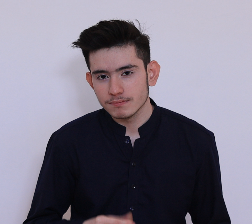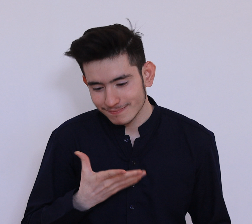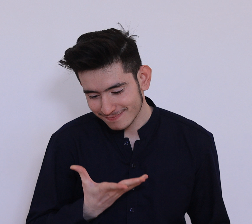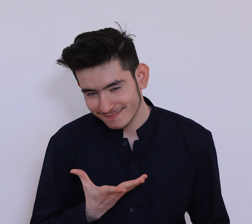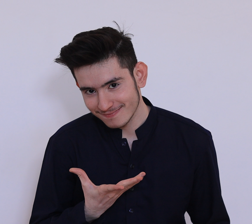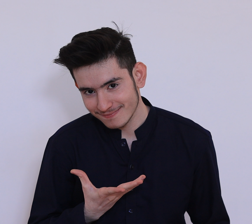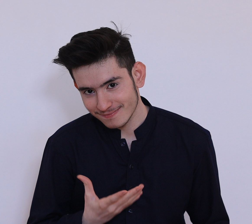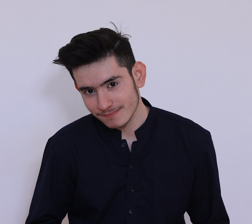glad